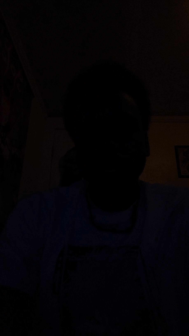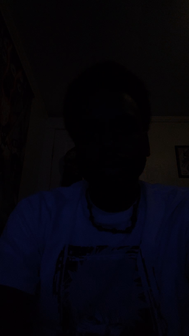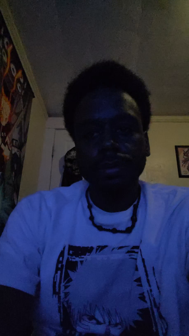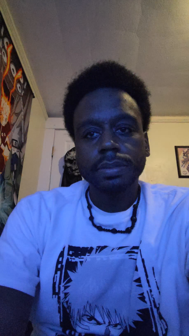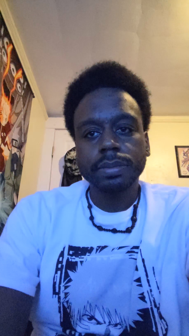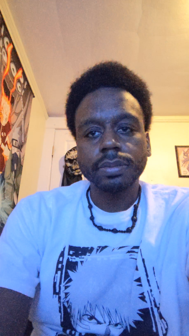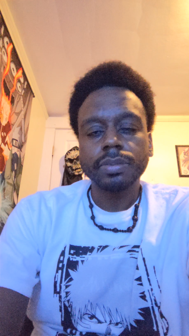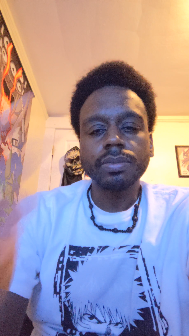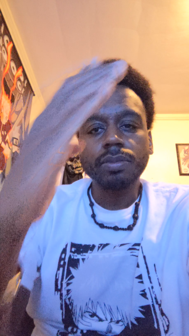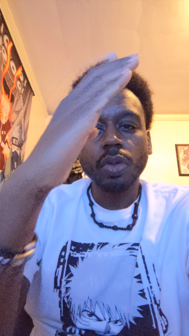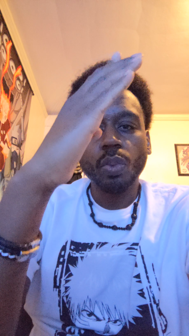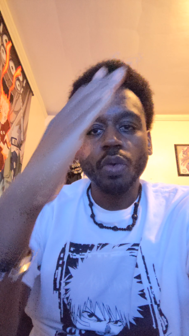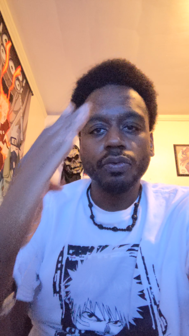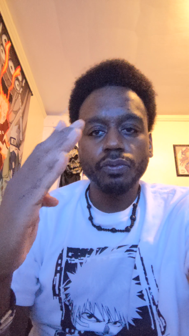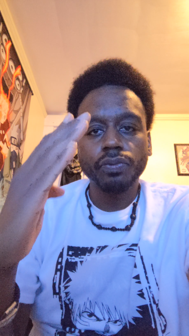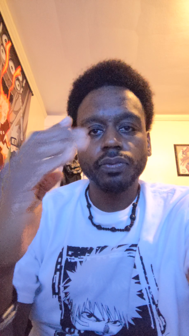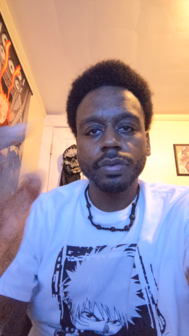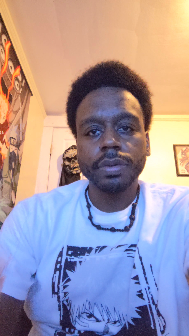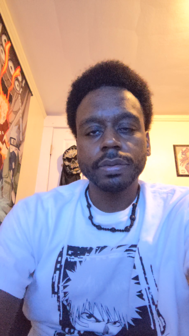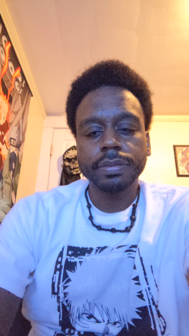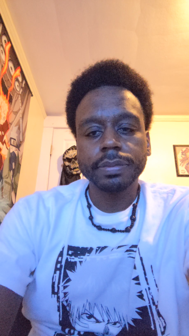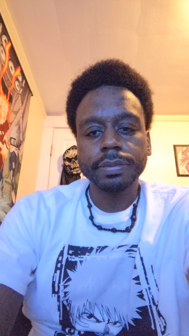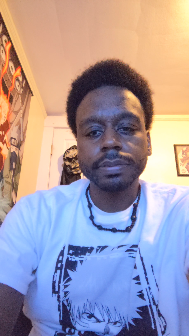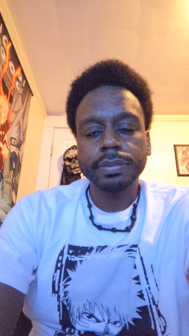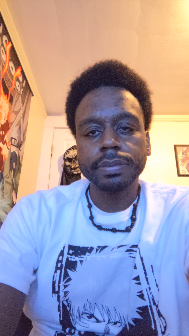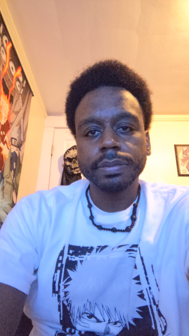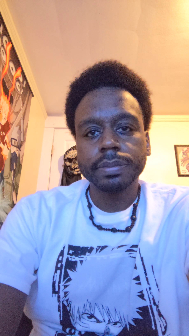roof